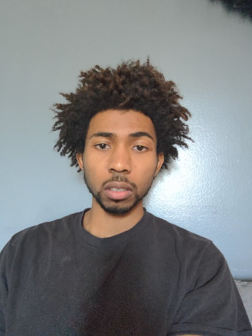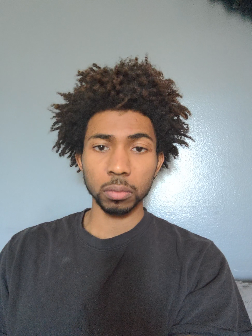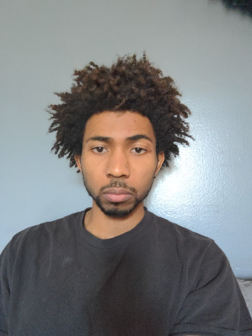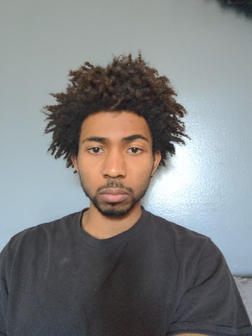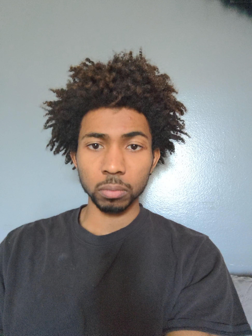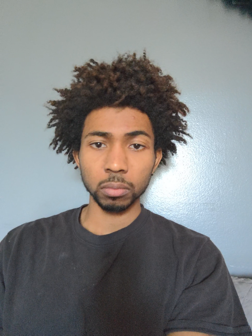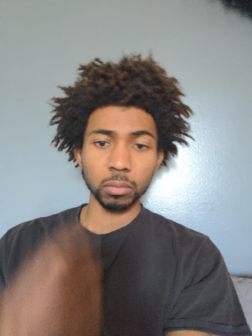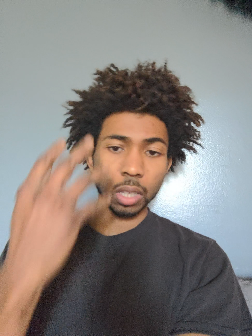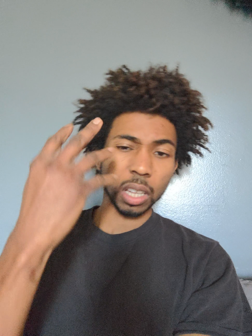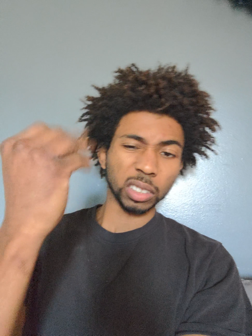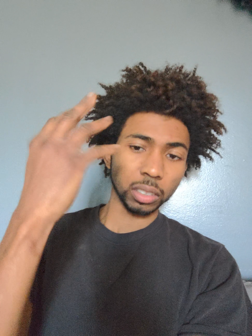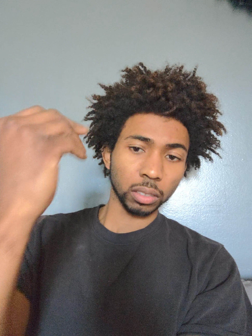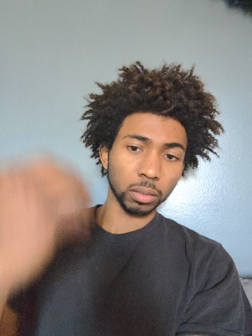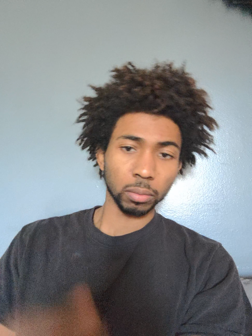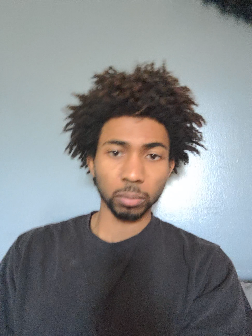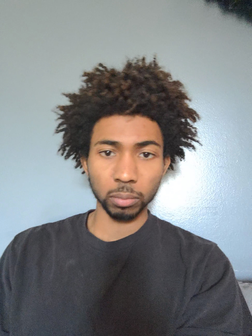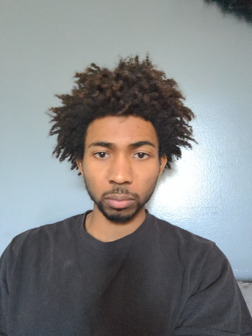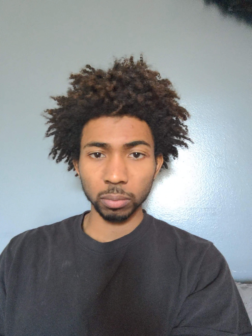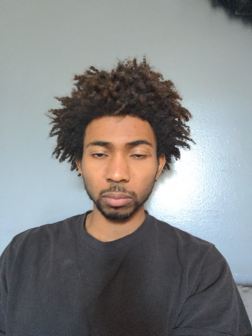outside